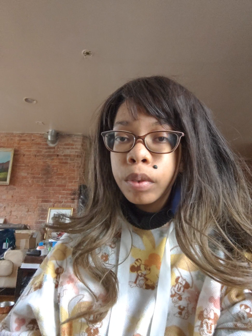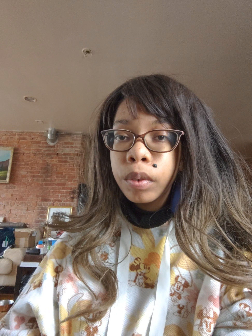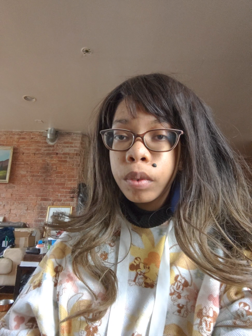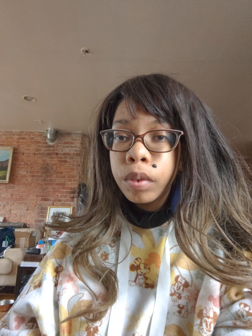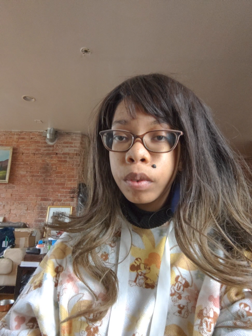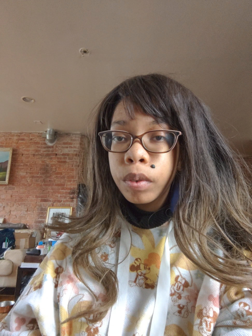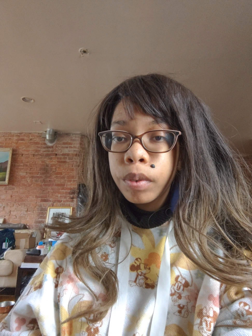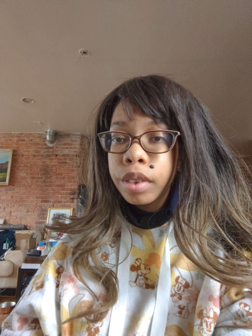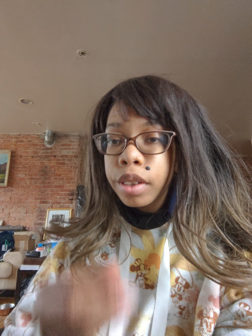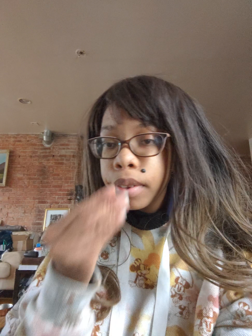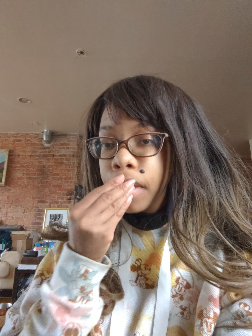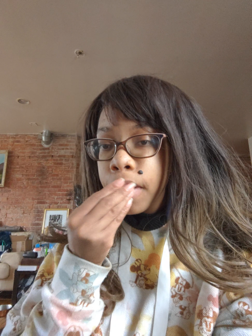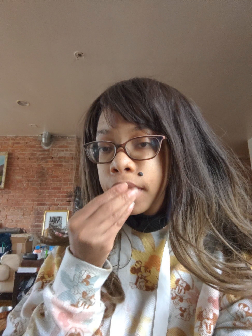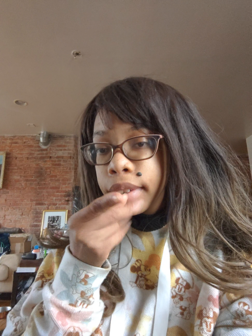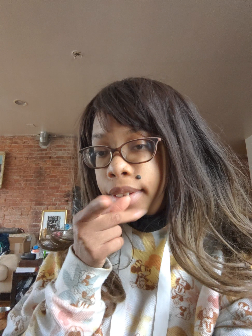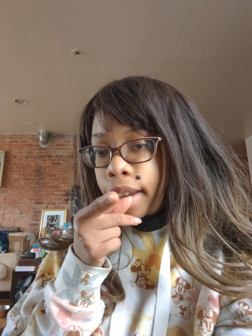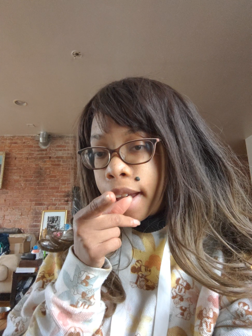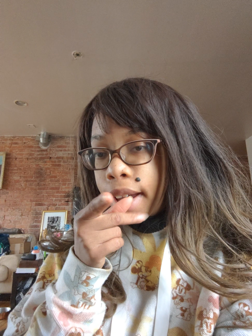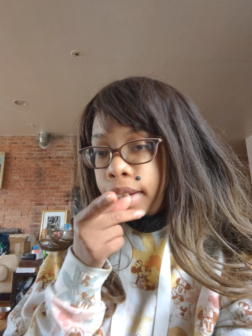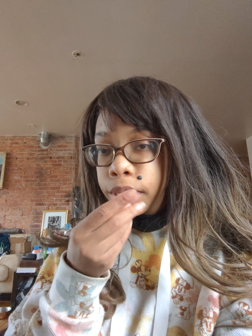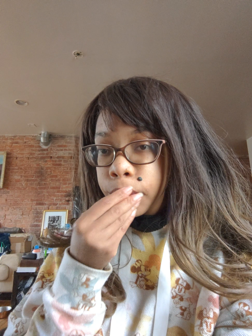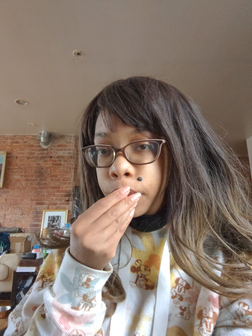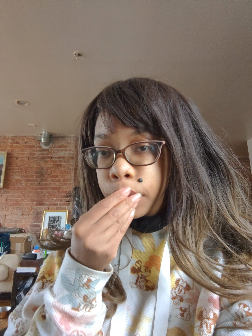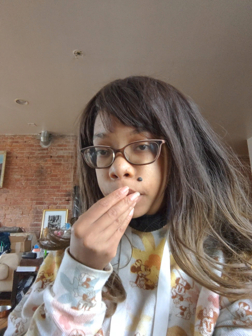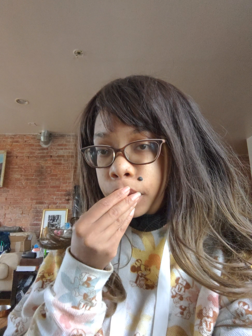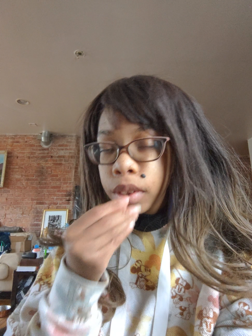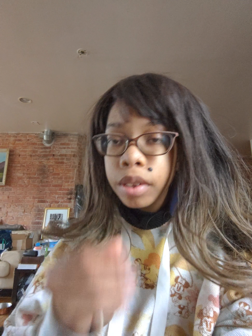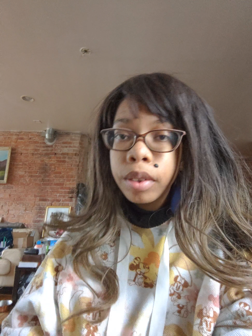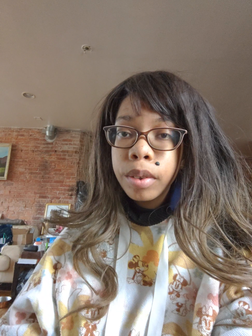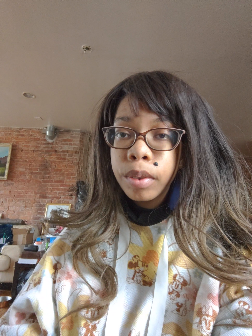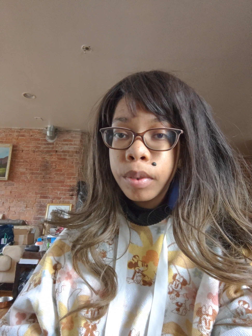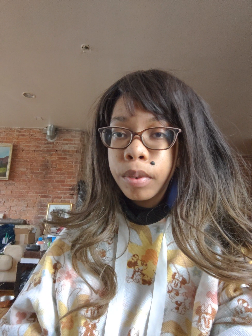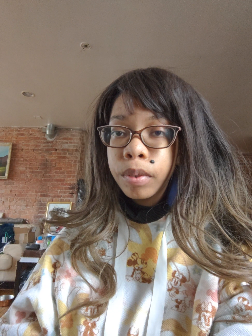snack